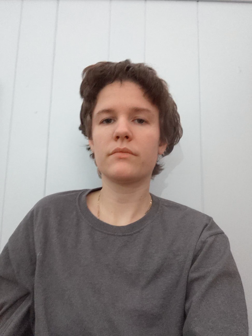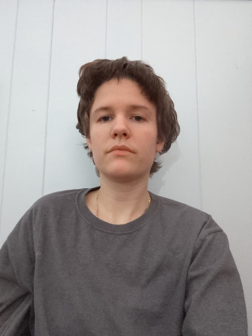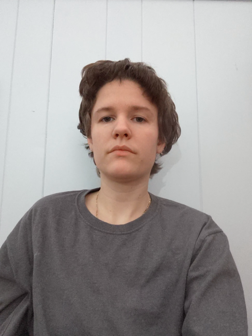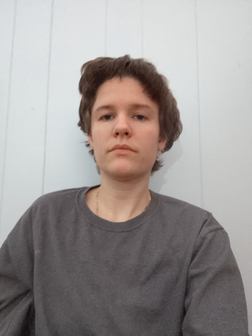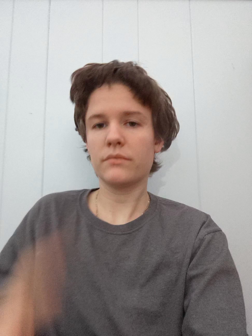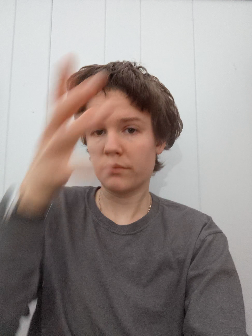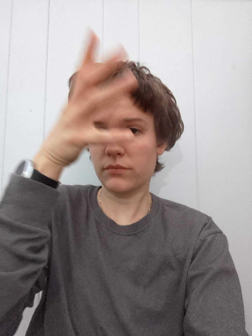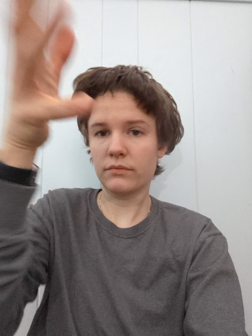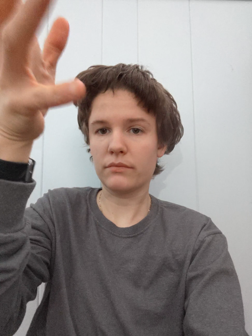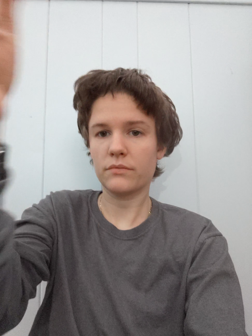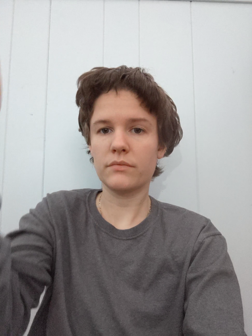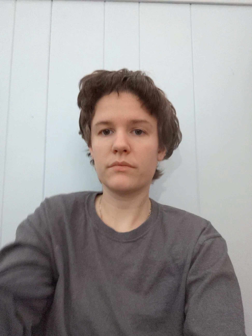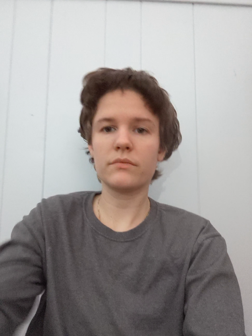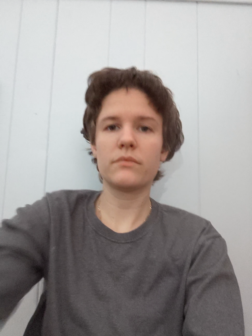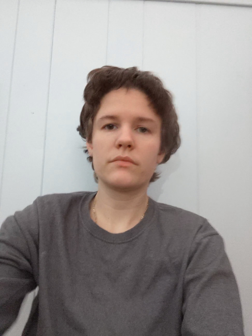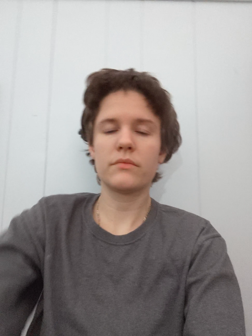grandpa